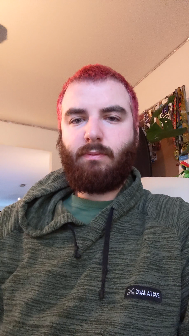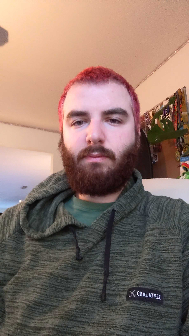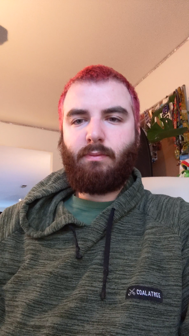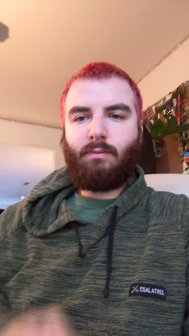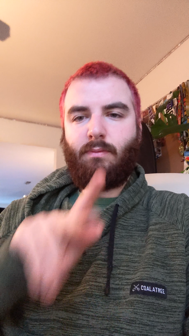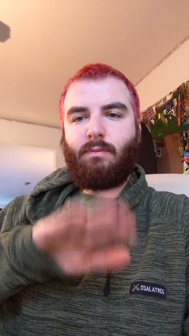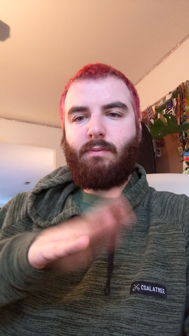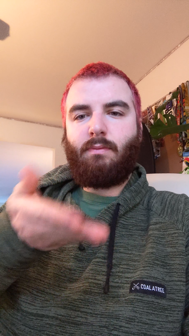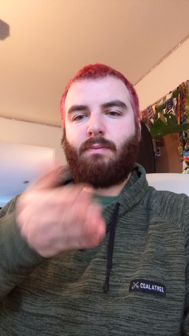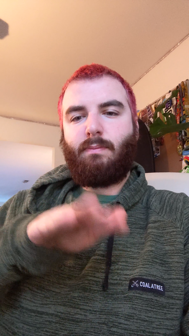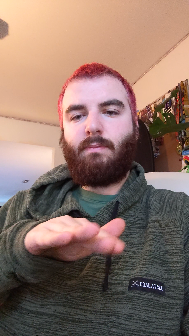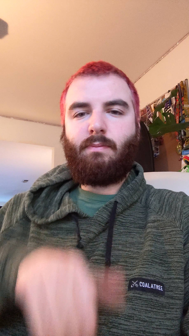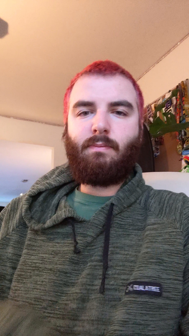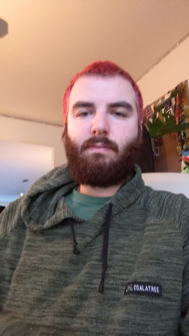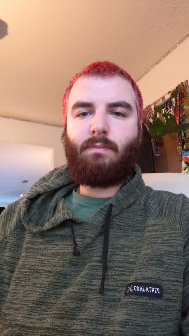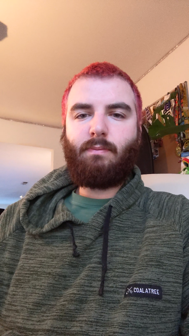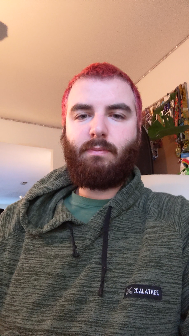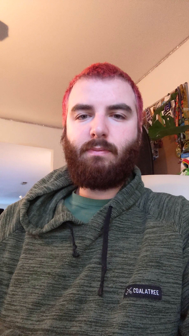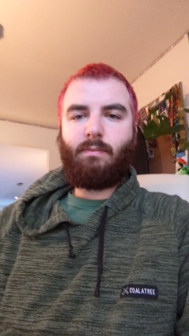kitchen